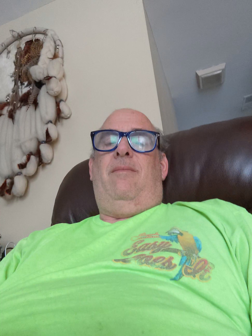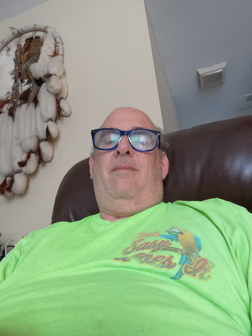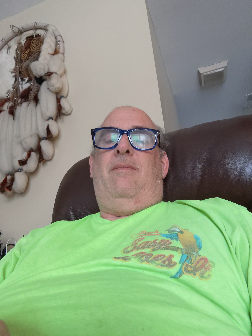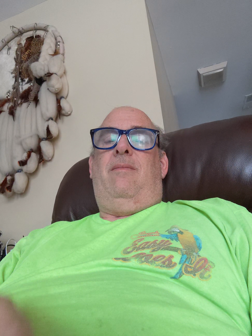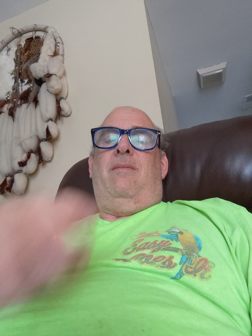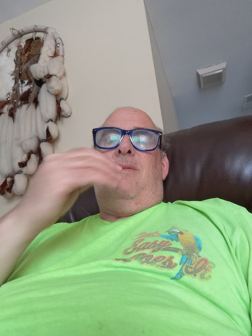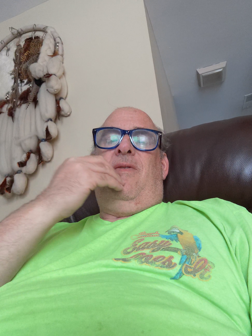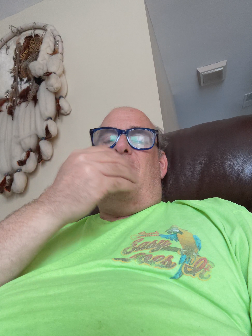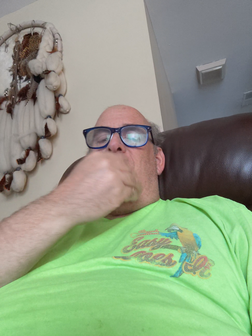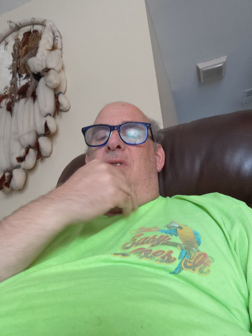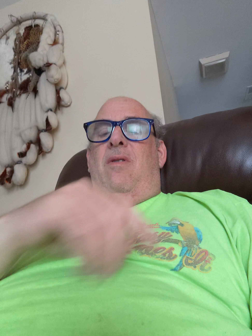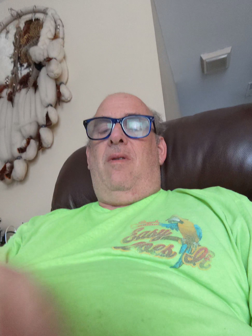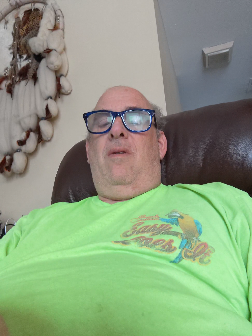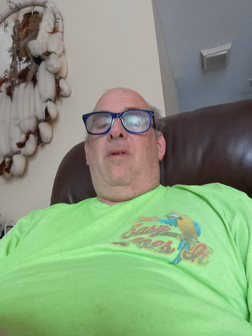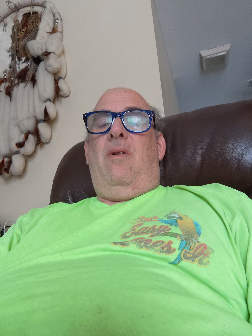flower